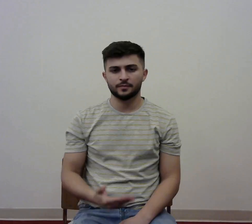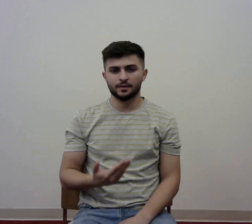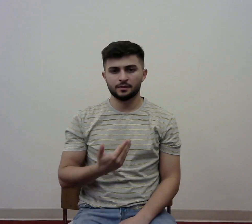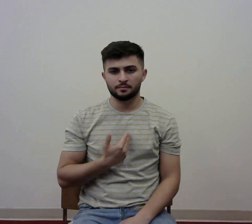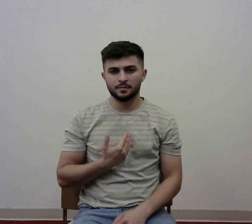mən